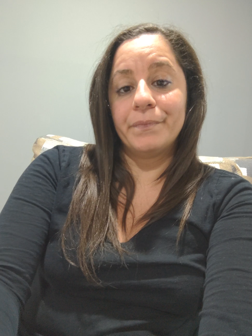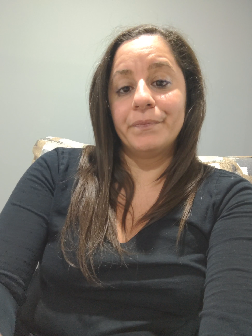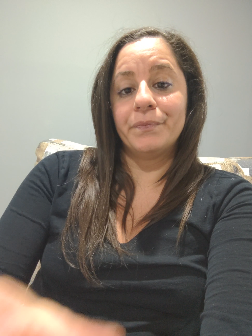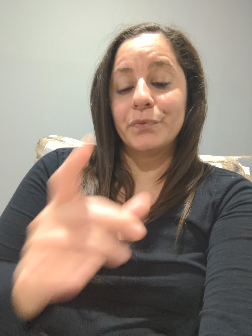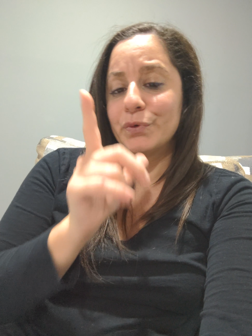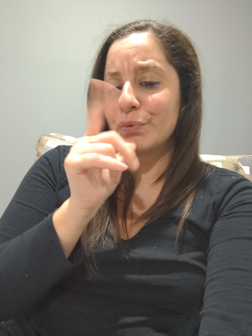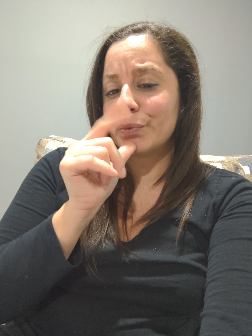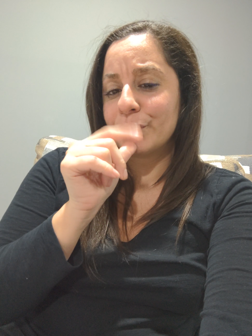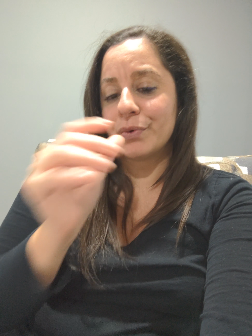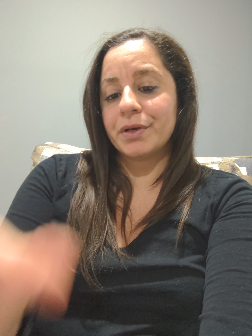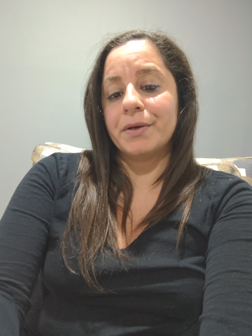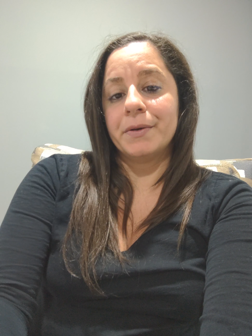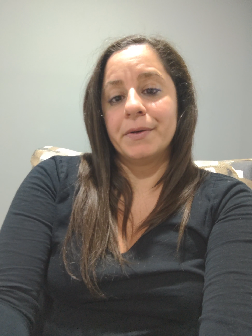who